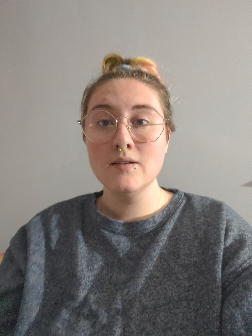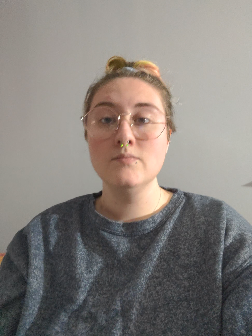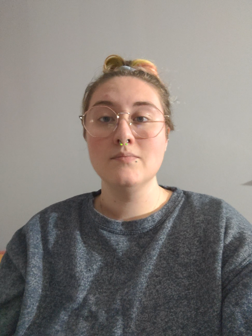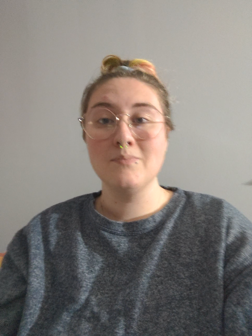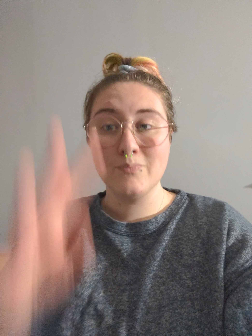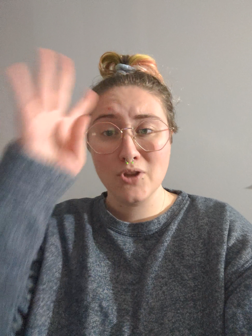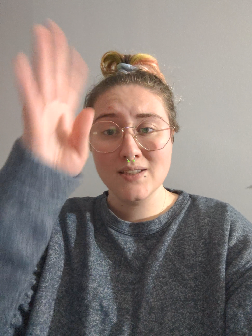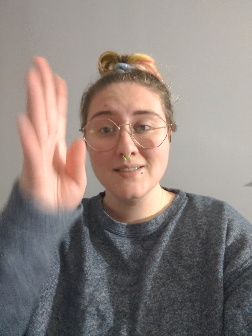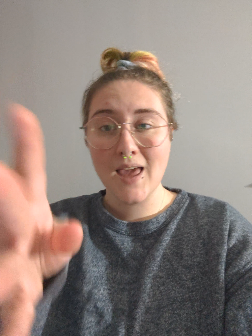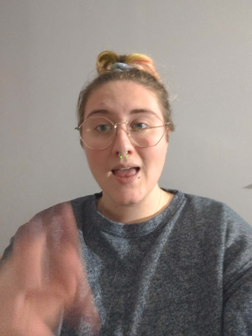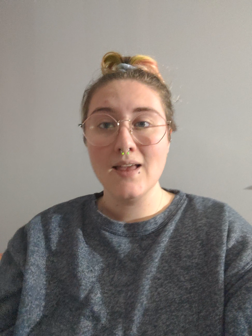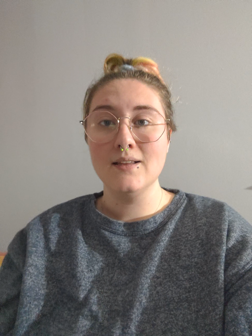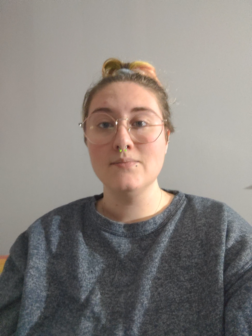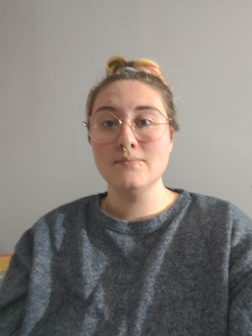pretend